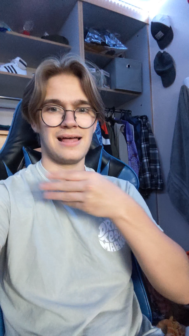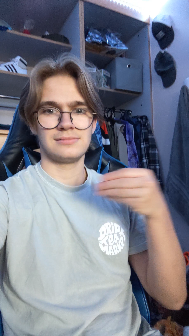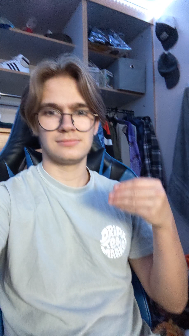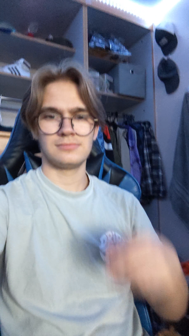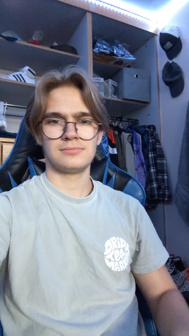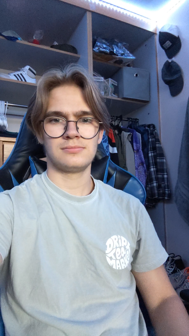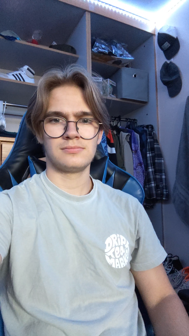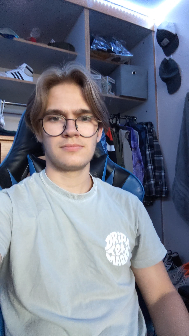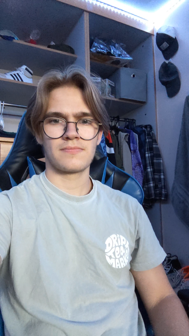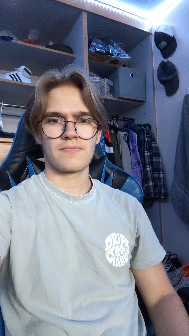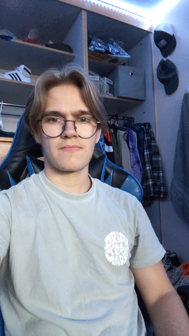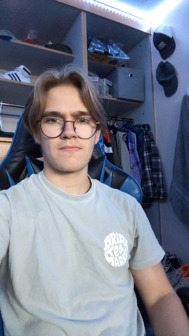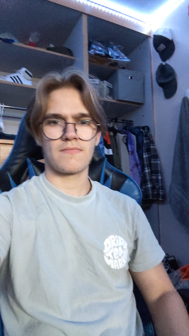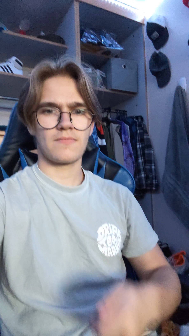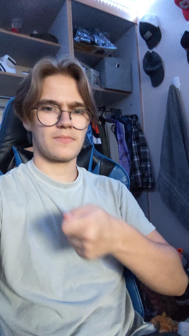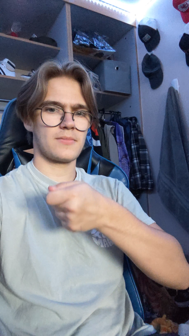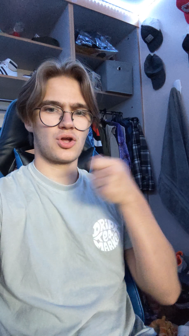pull